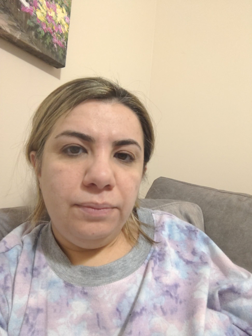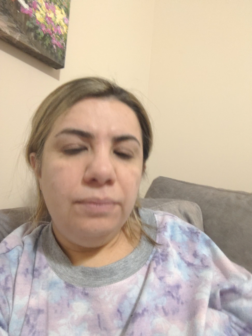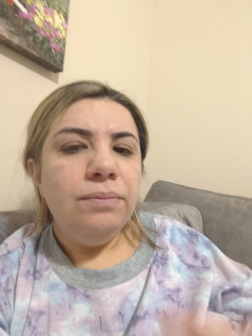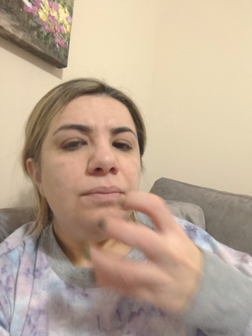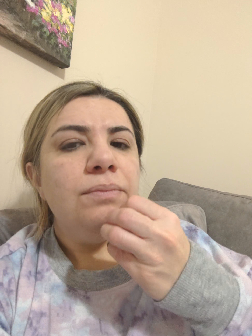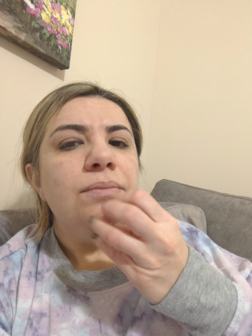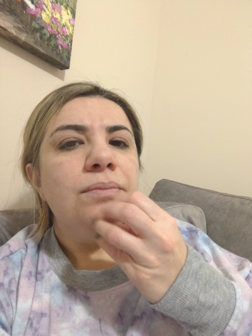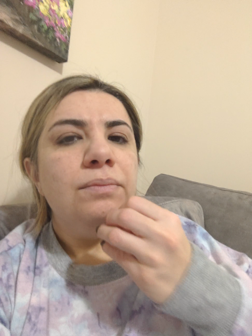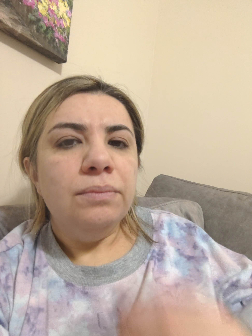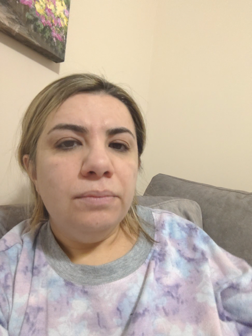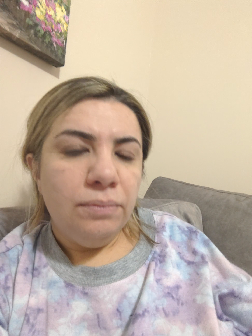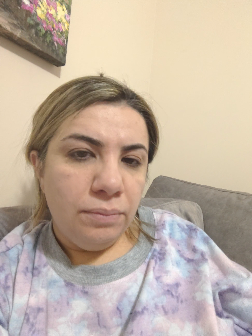underwear